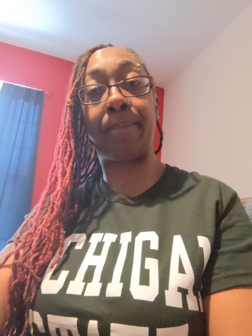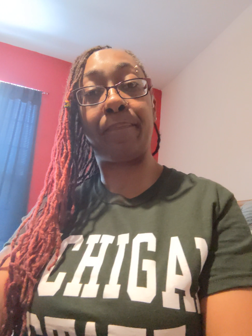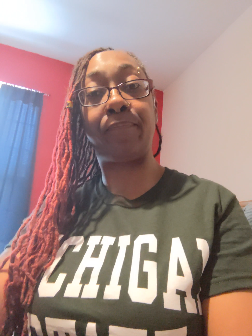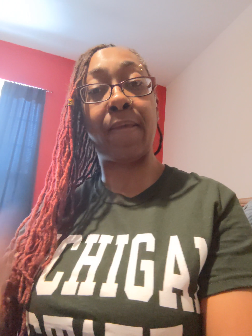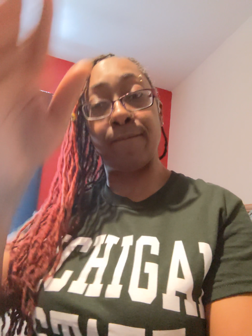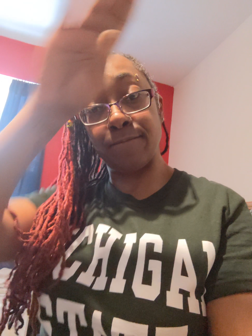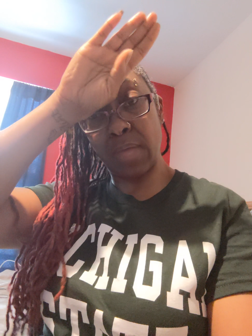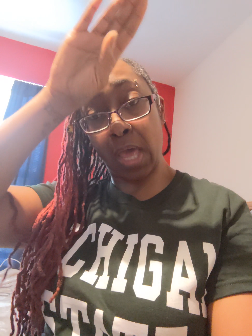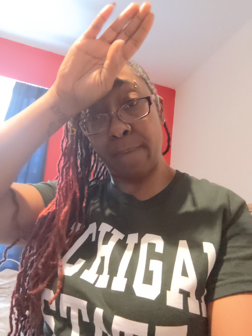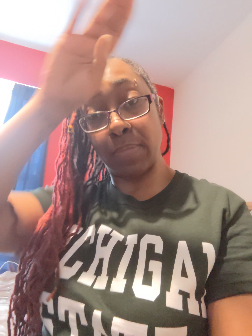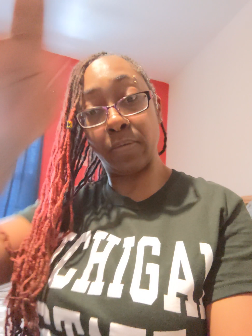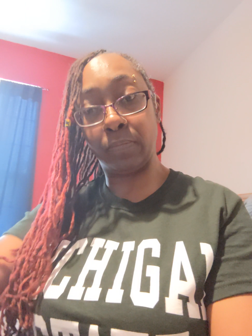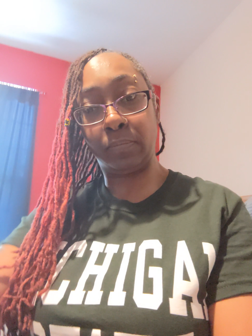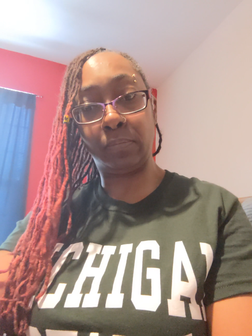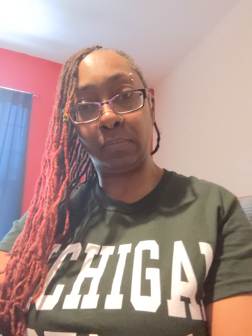fireman